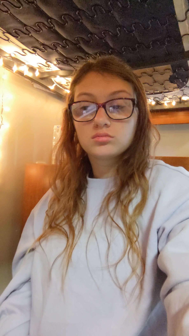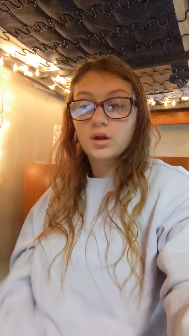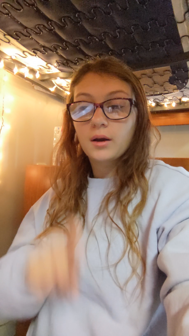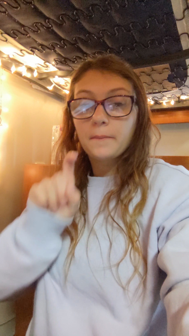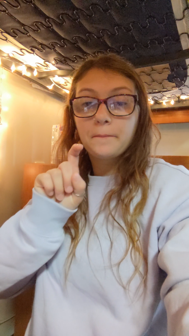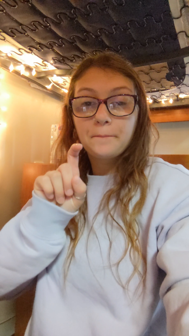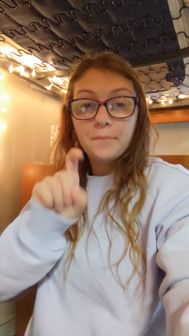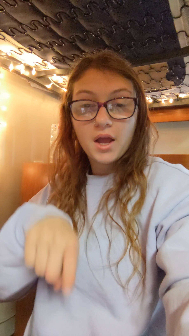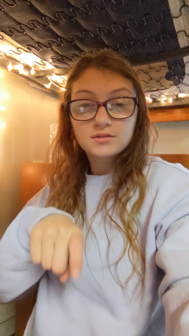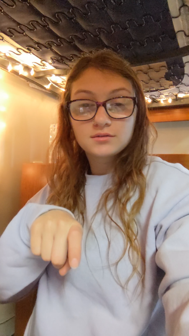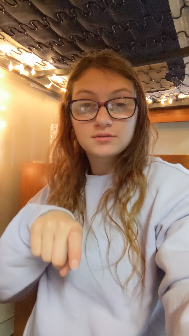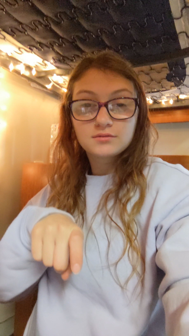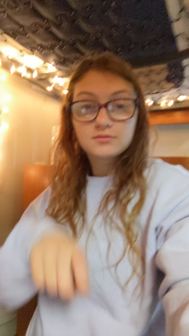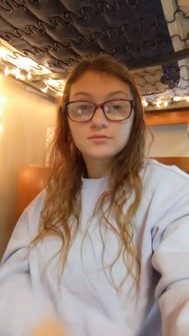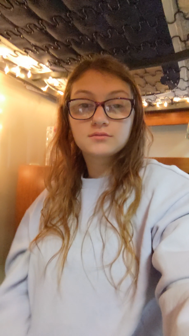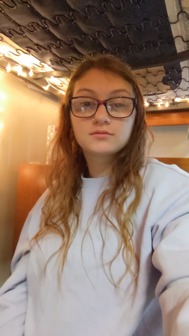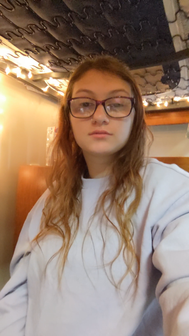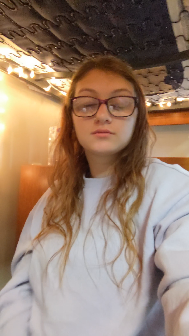must